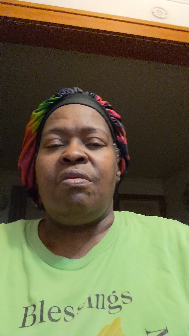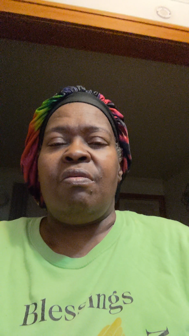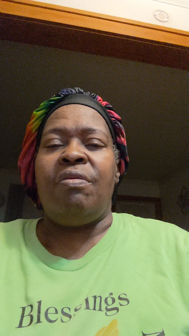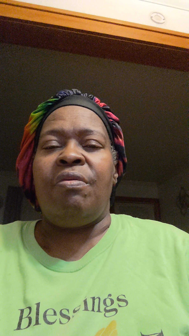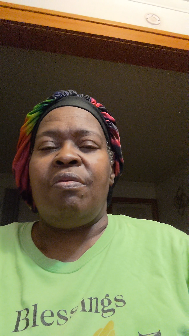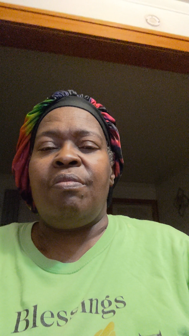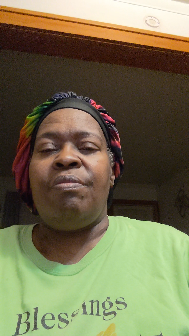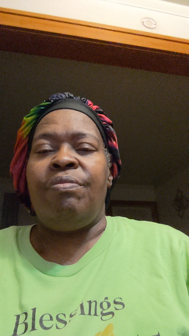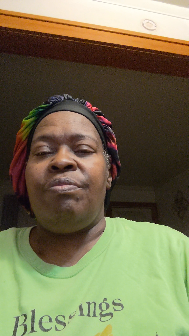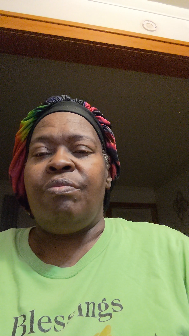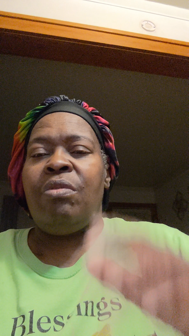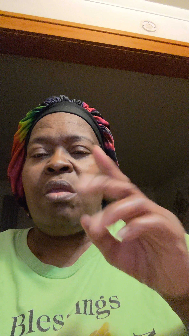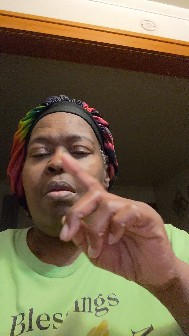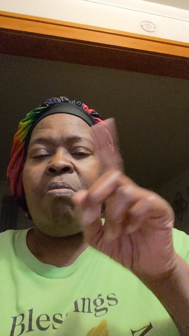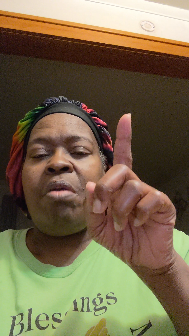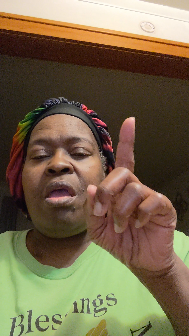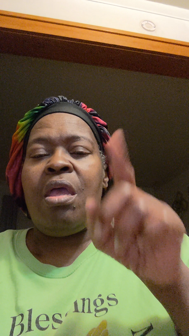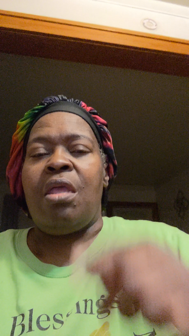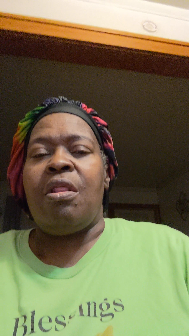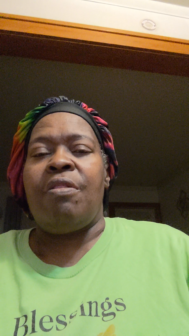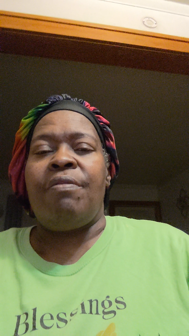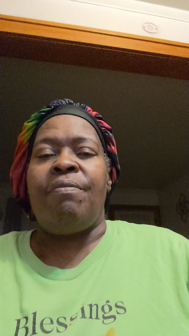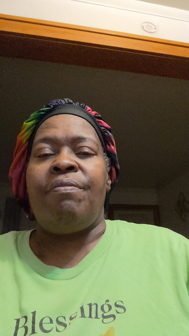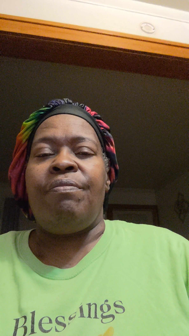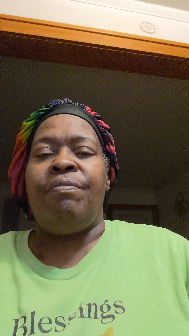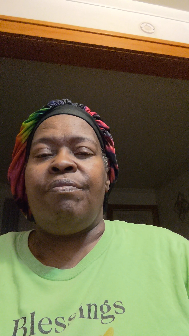but